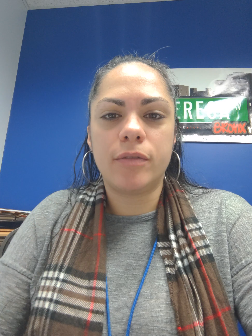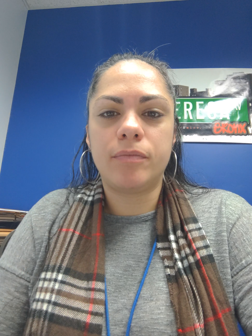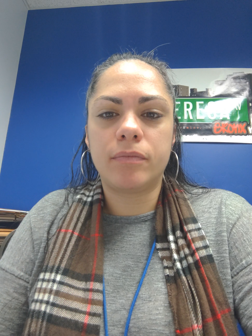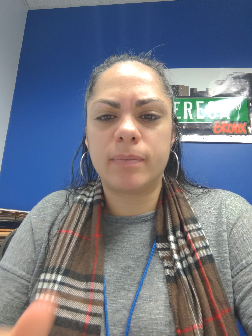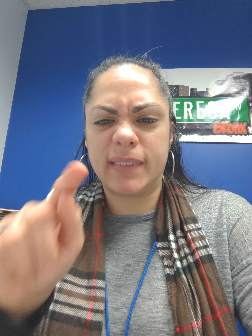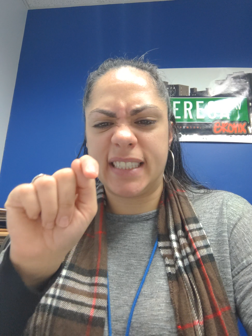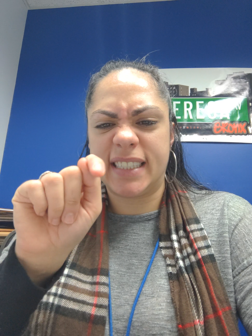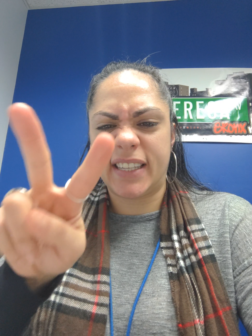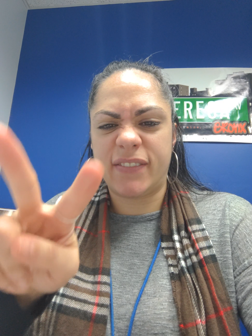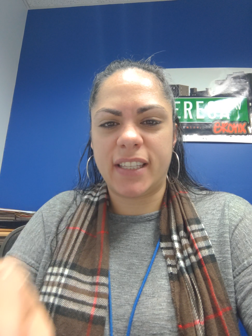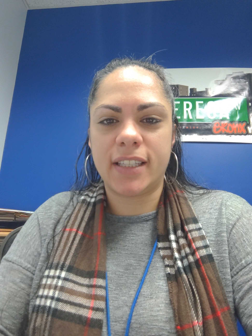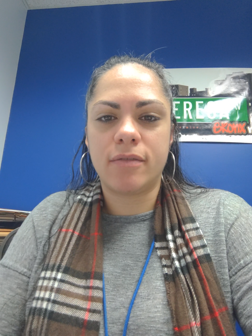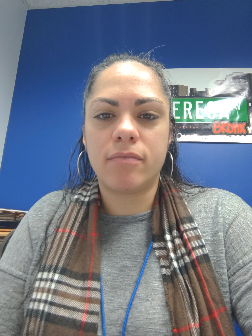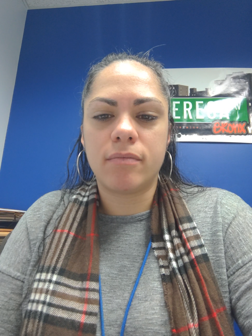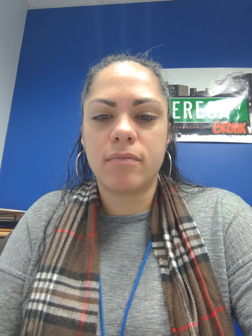TV